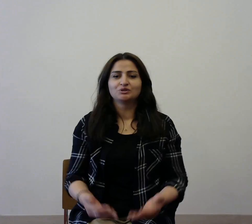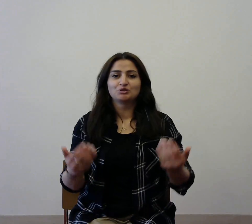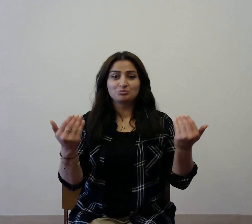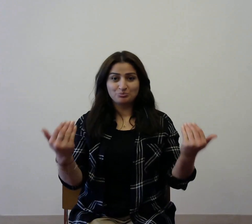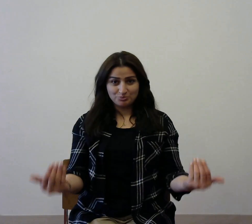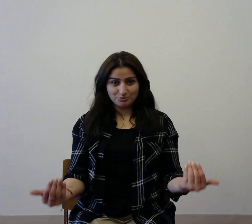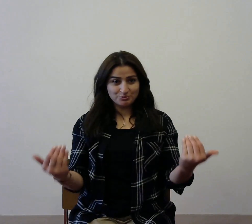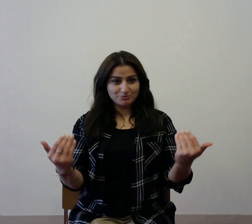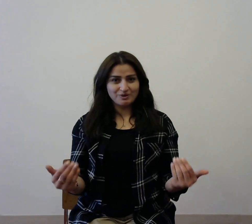bu gün